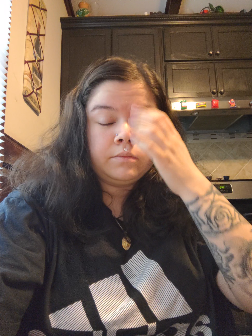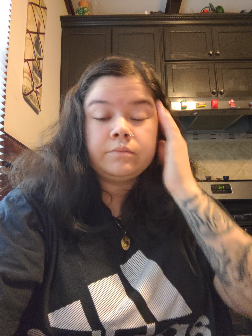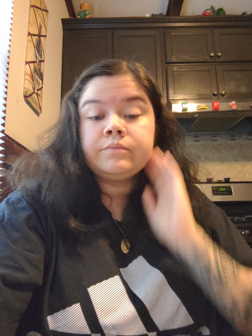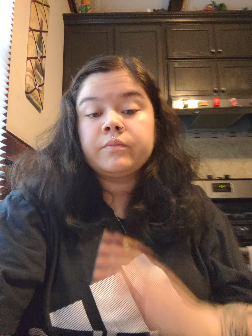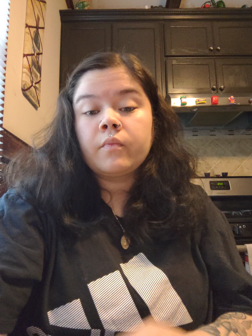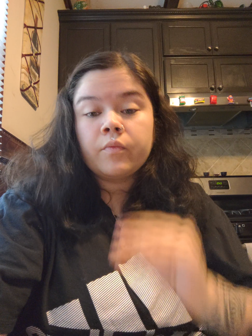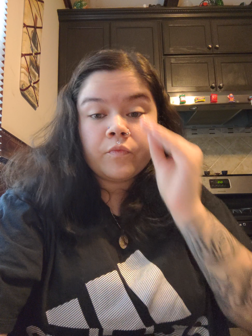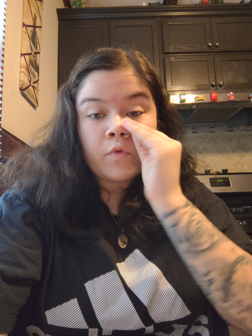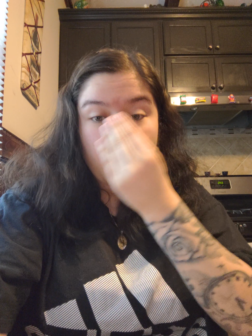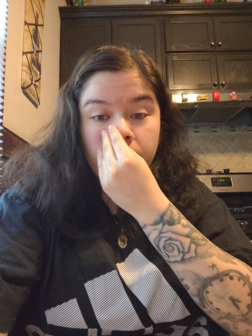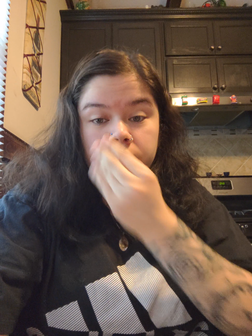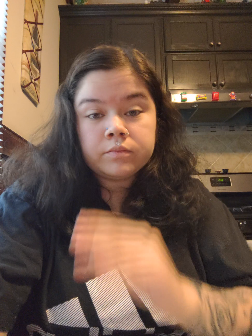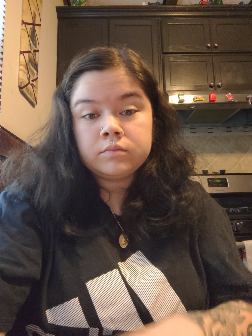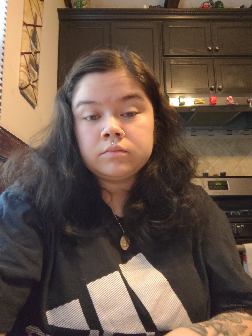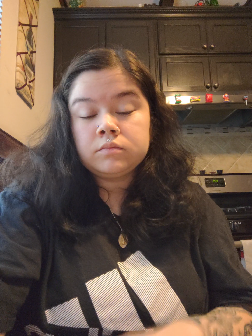flower